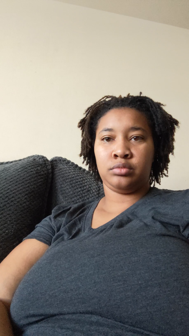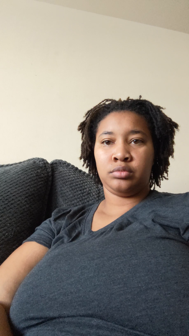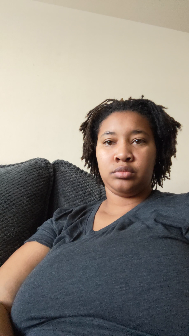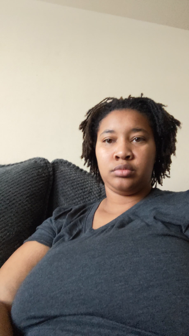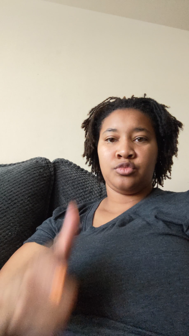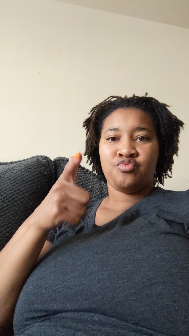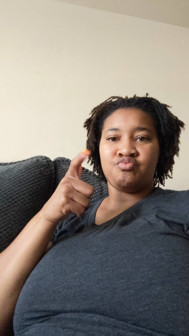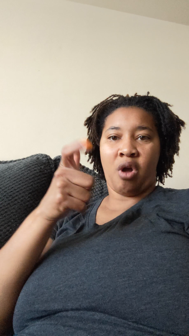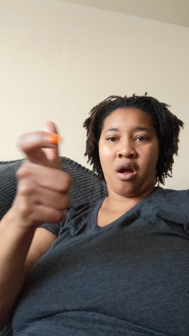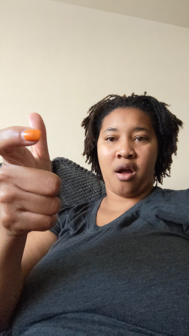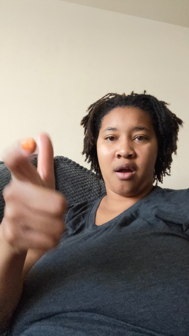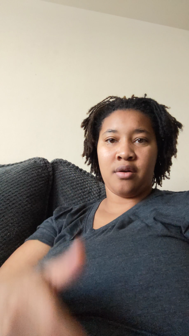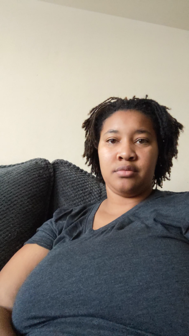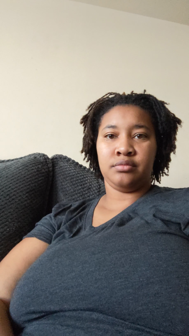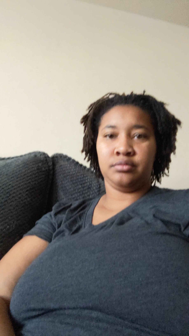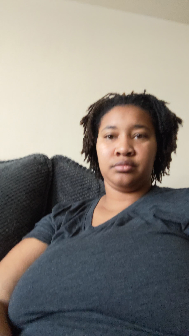run